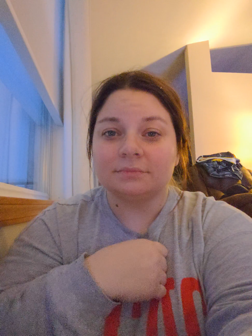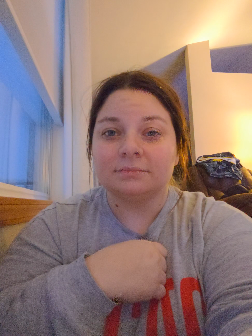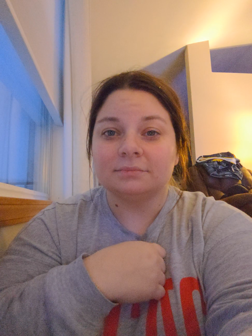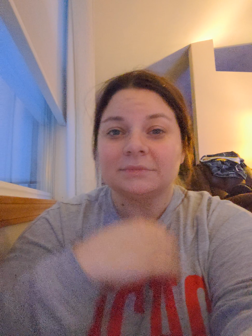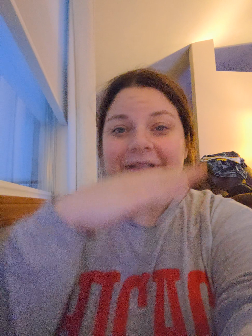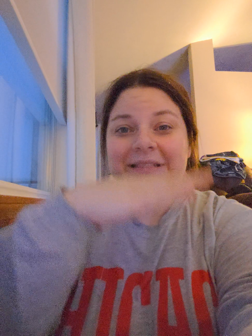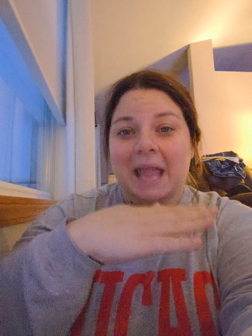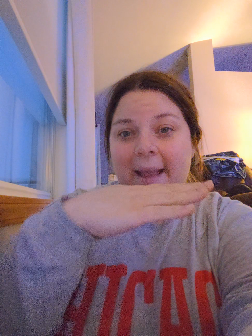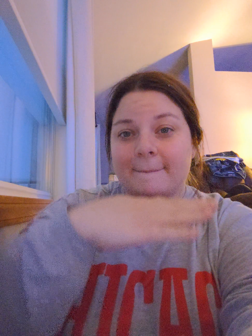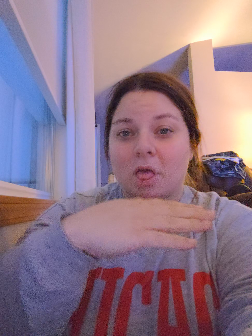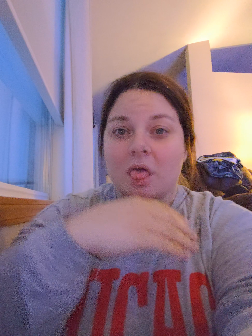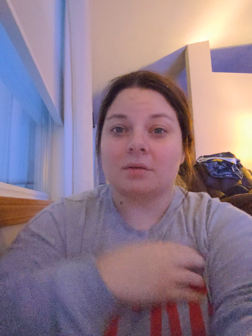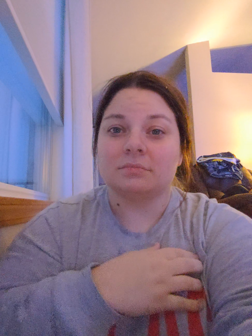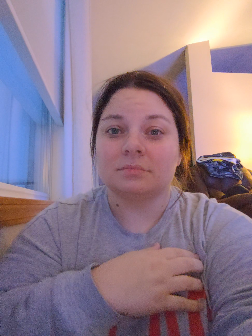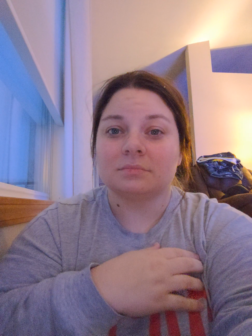table